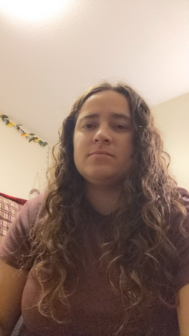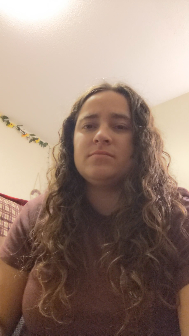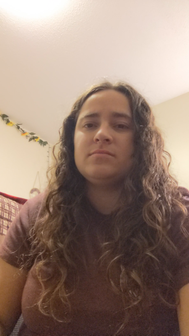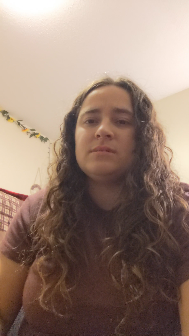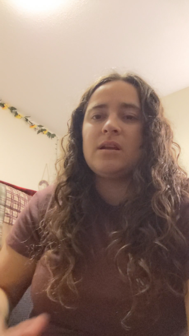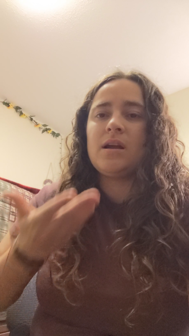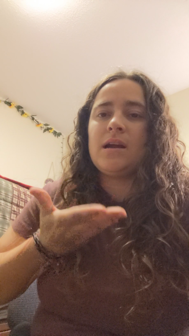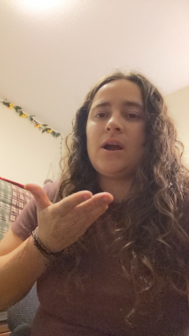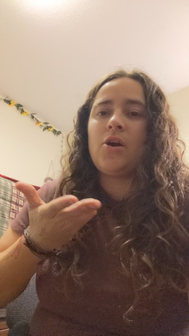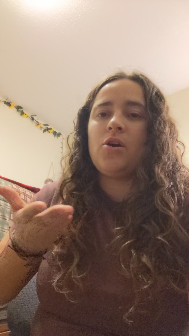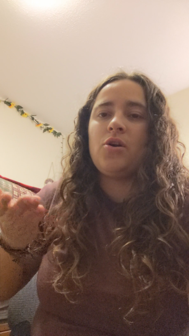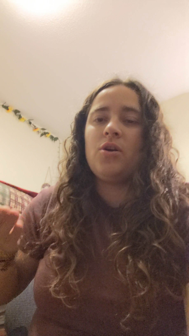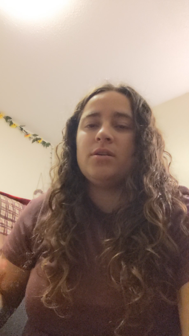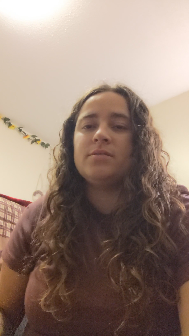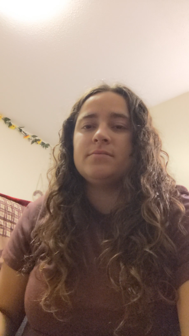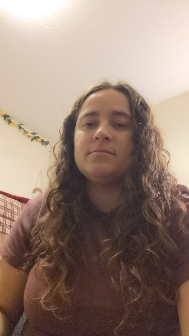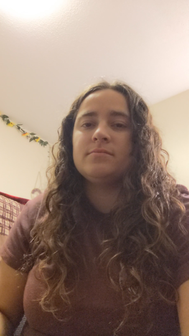carry